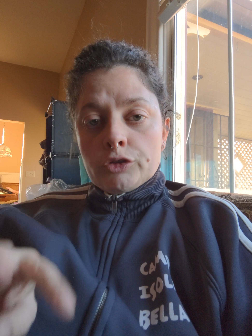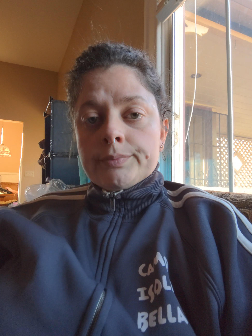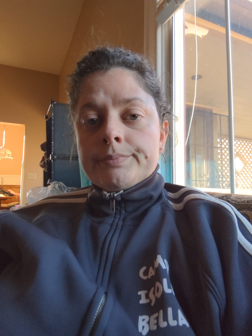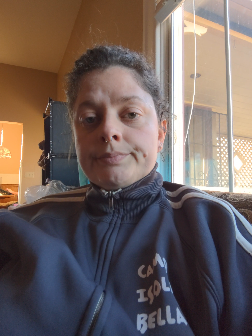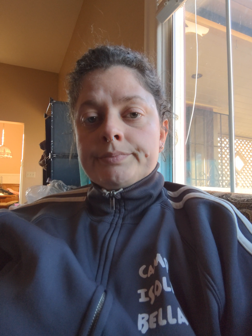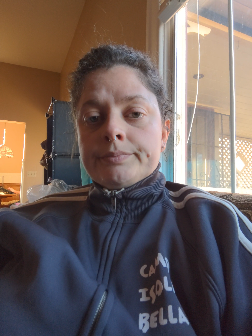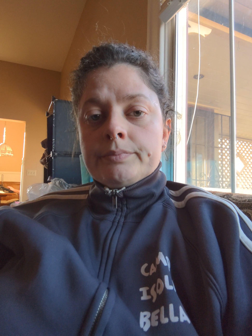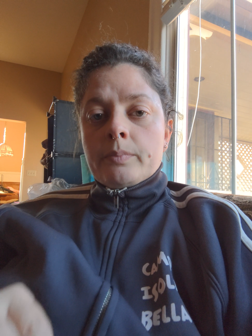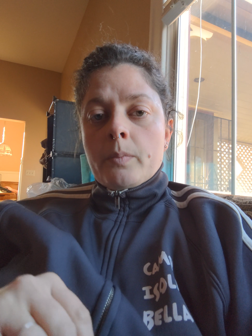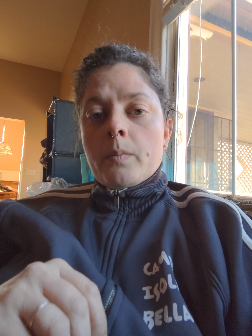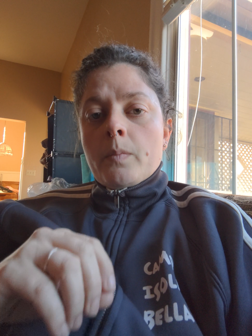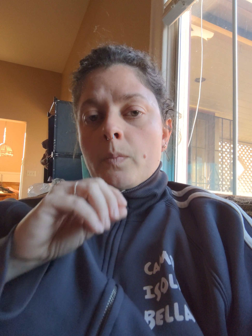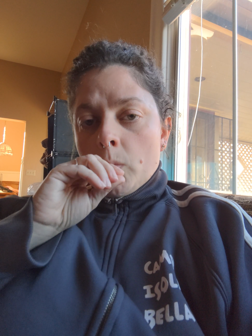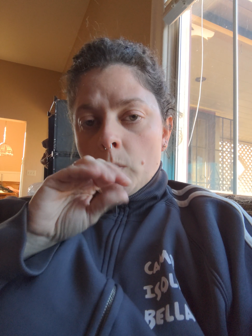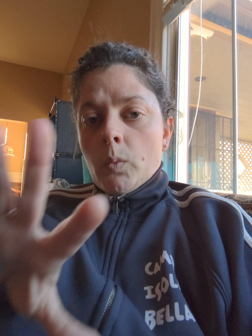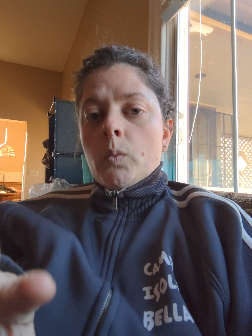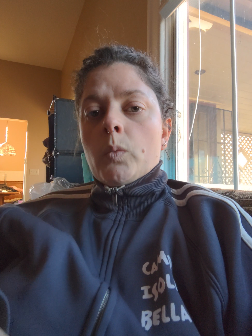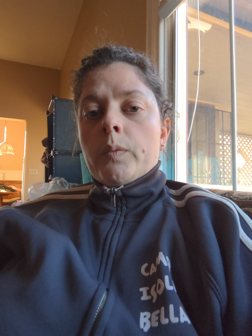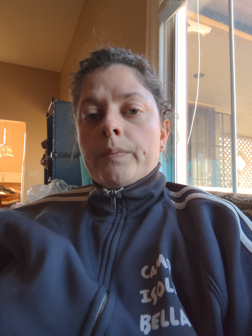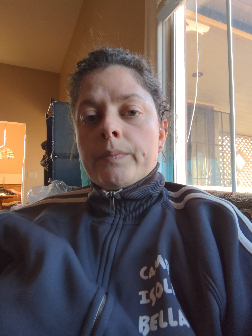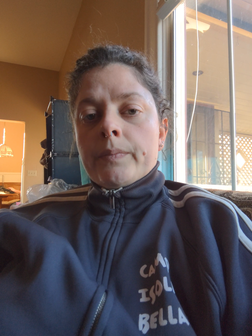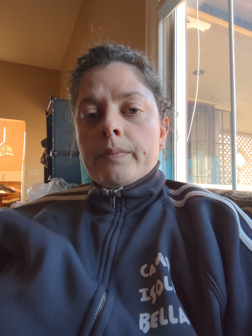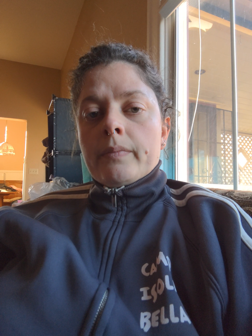blow